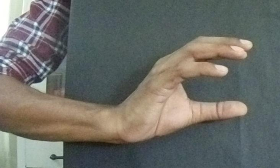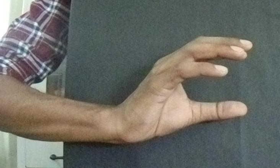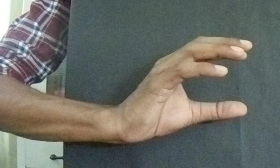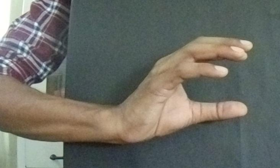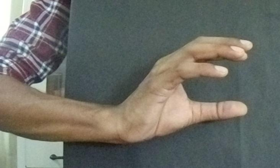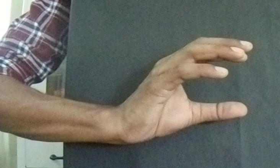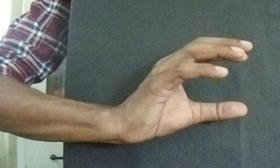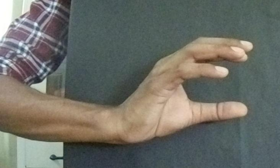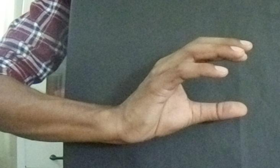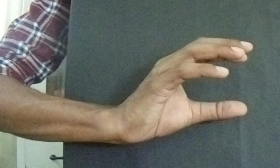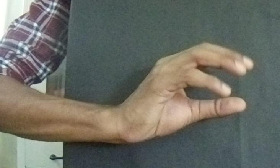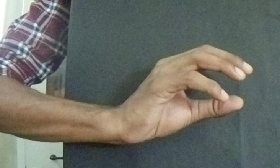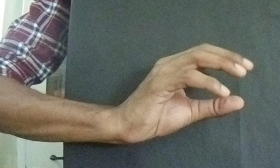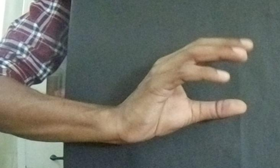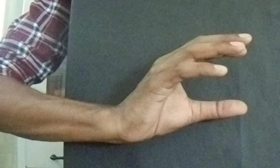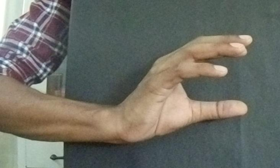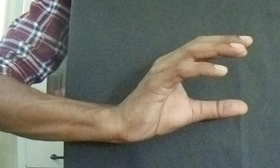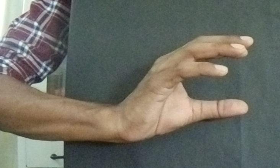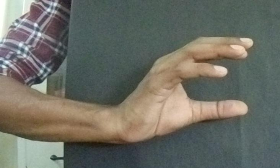pain